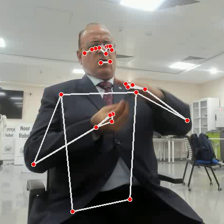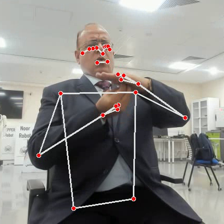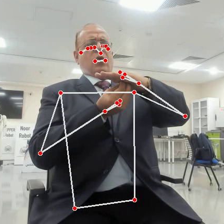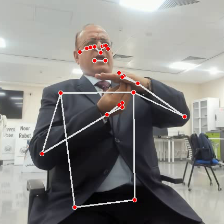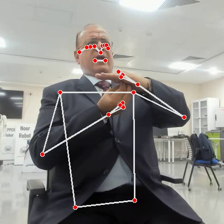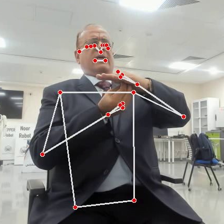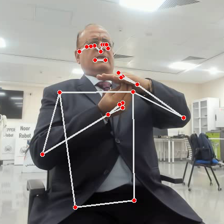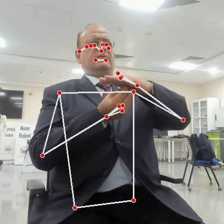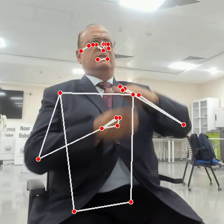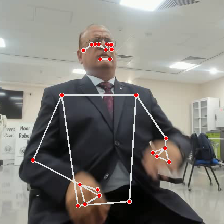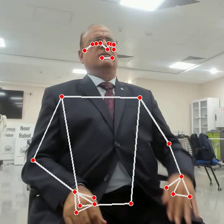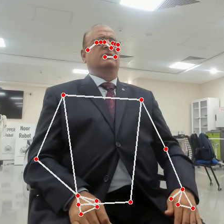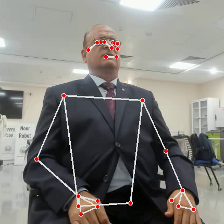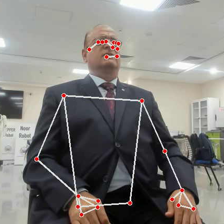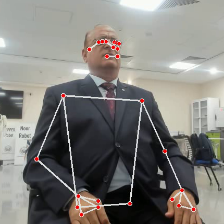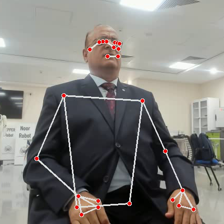kolya